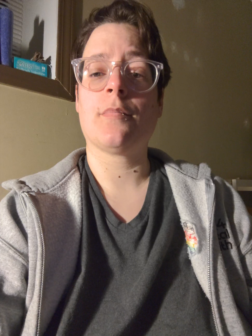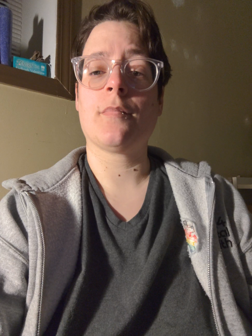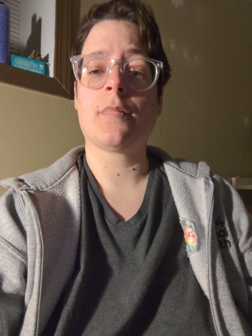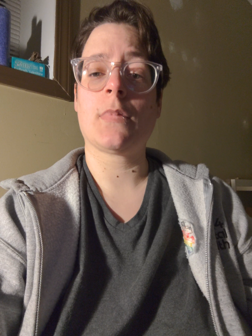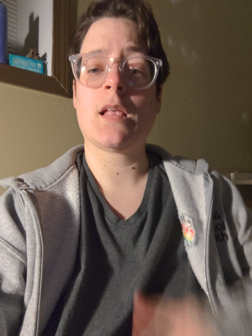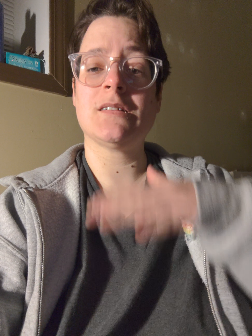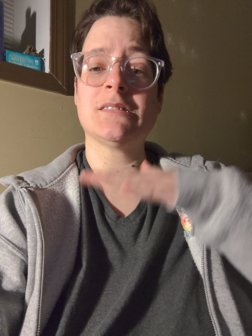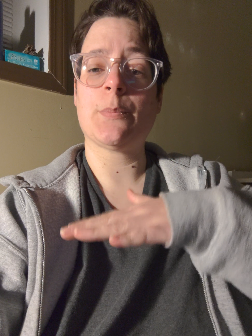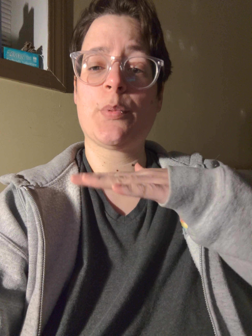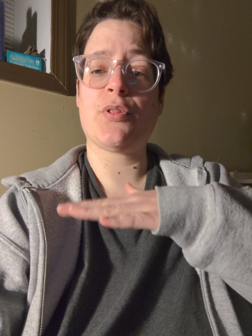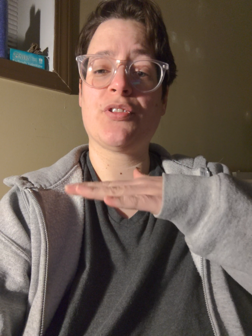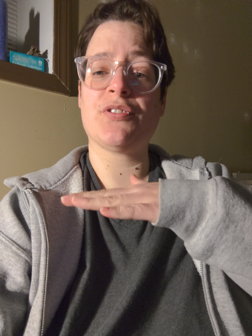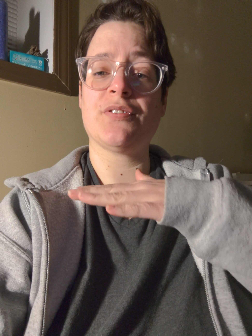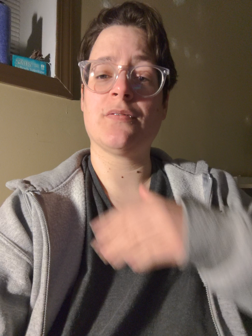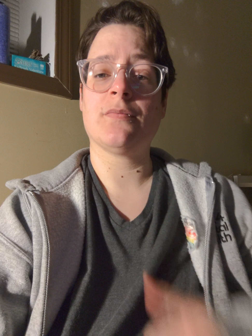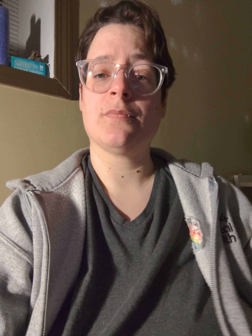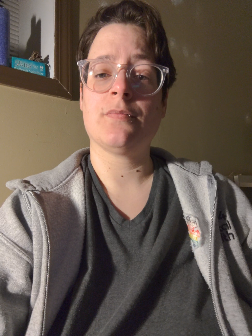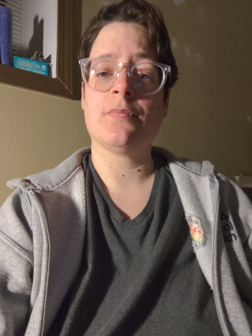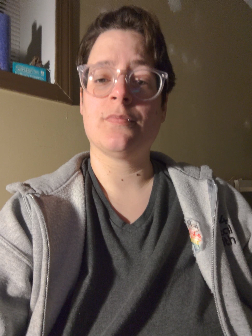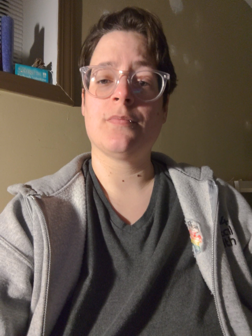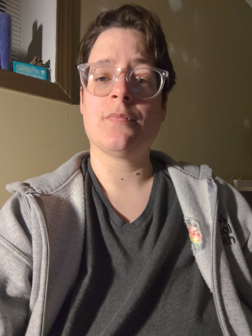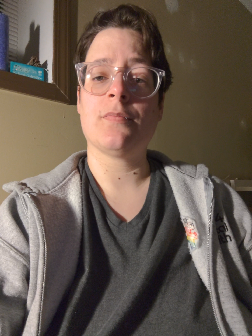table